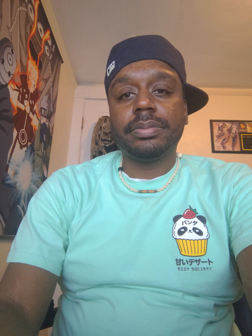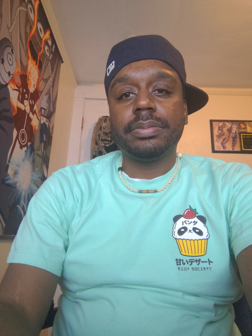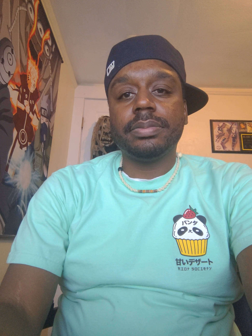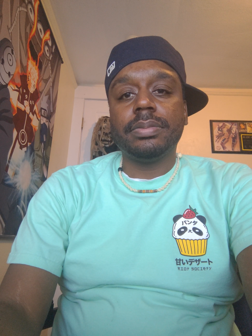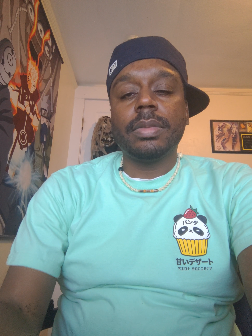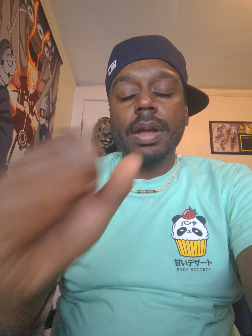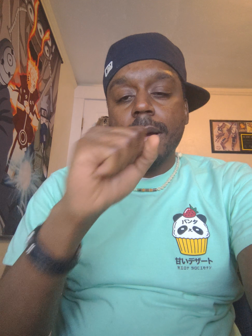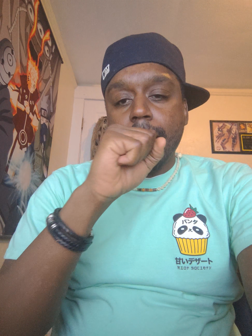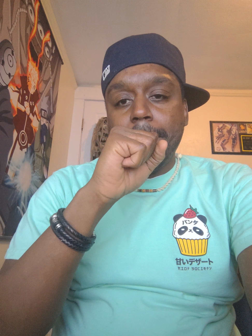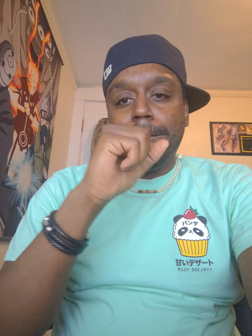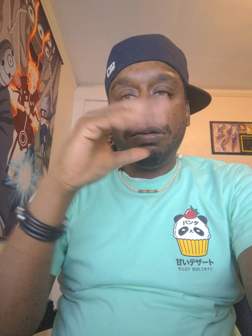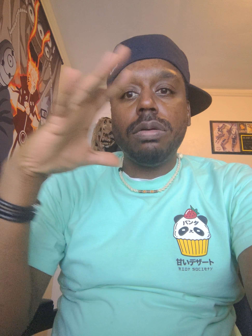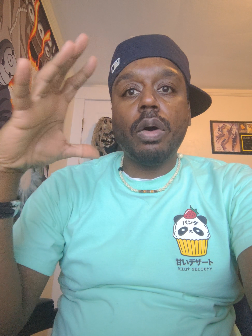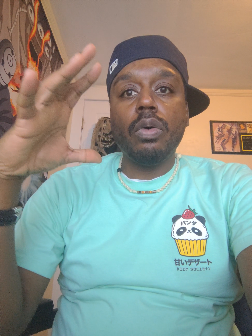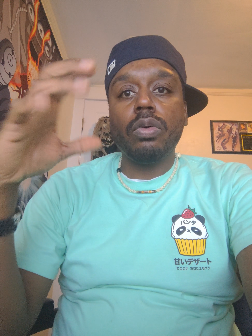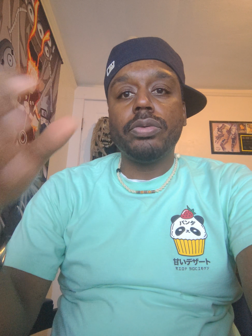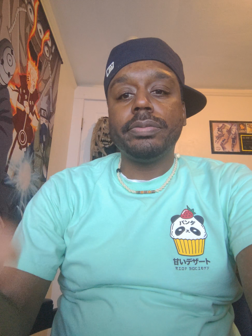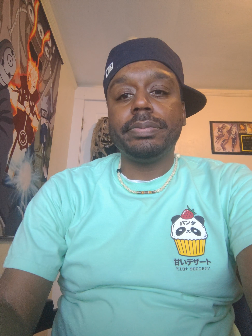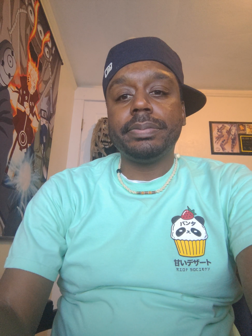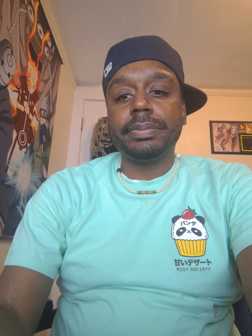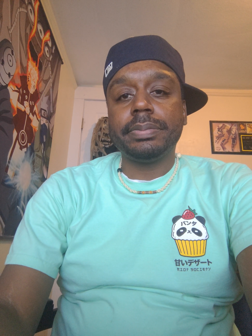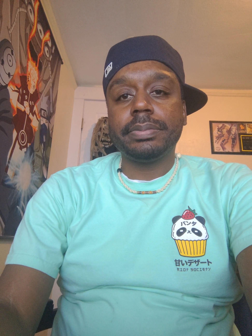balloon